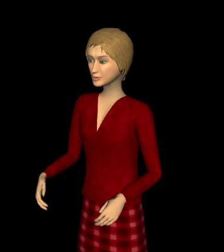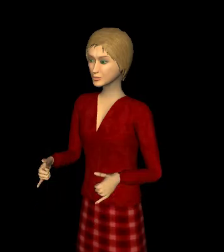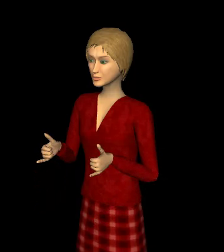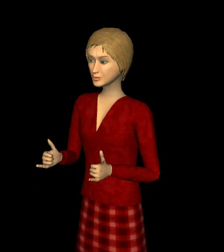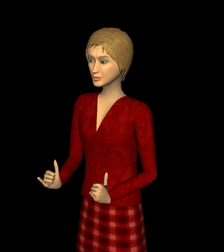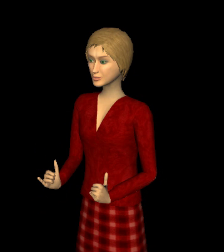كرسي